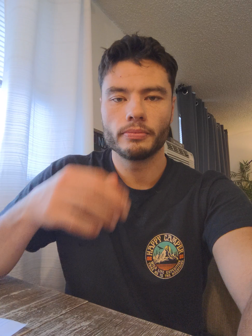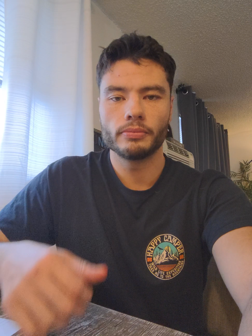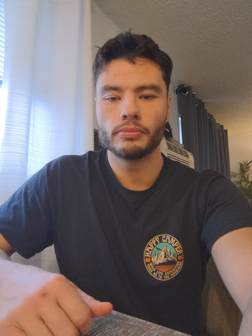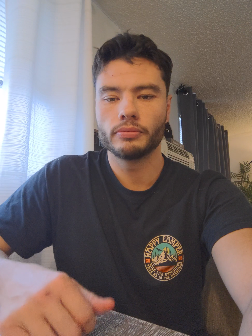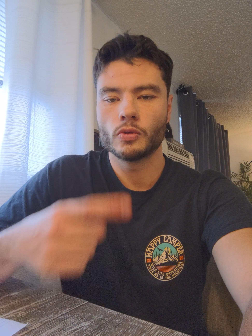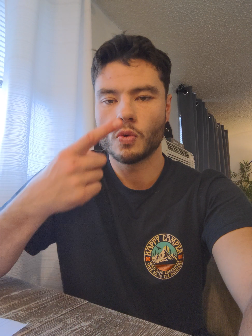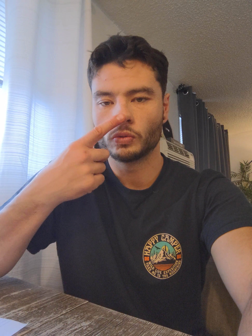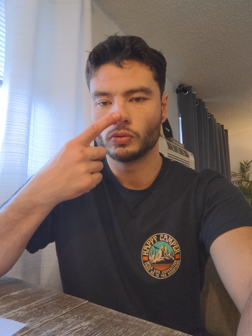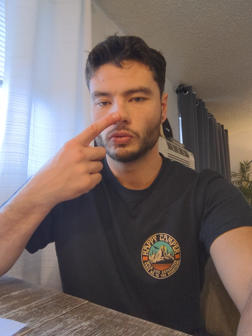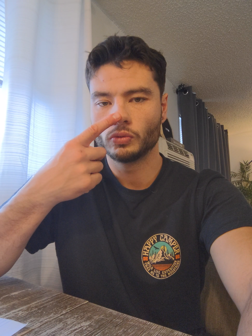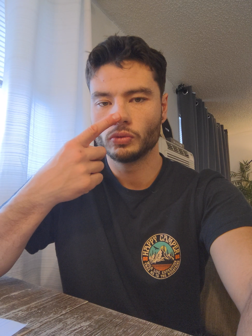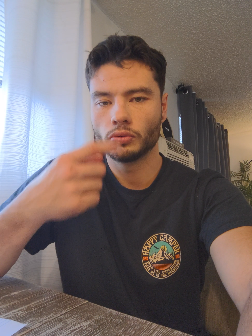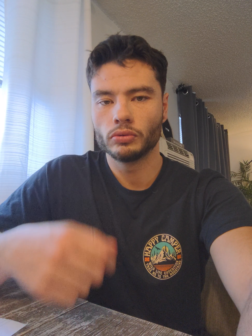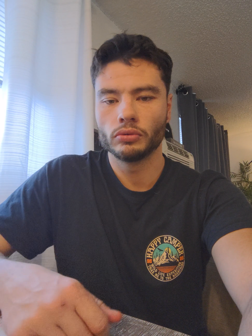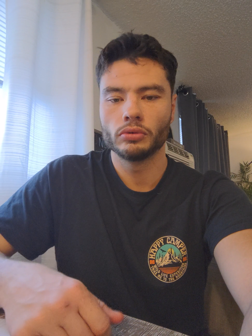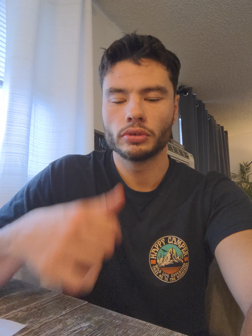nose